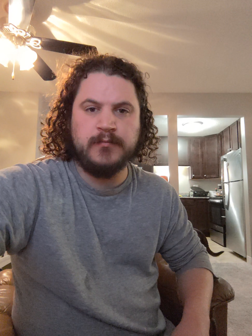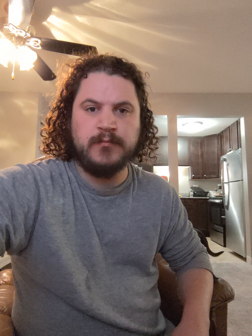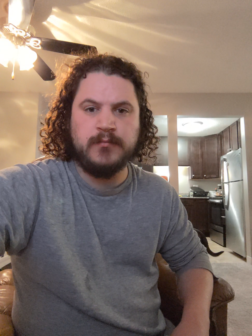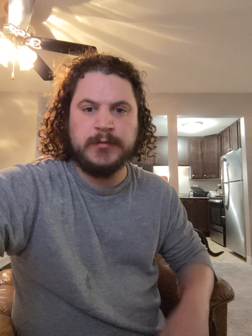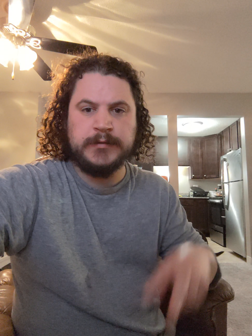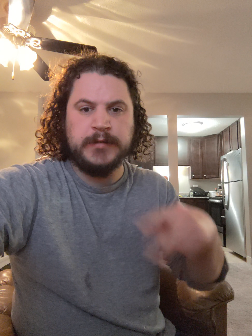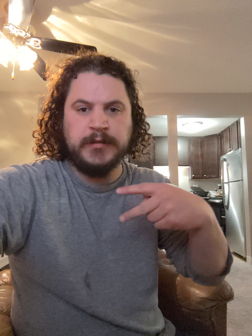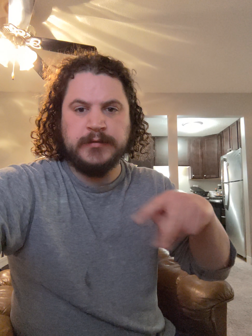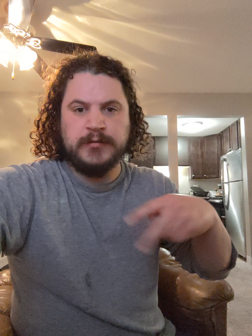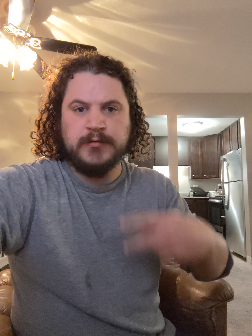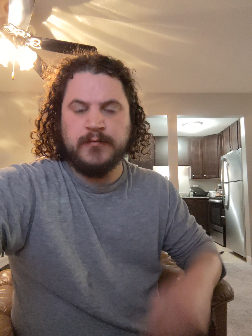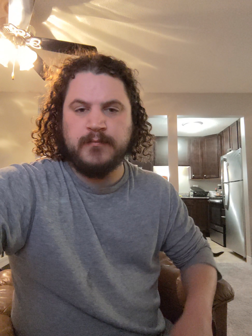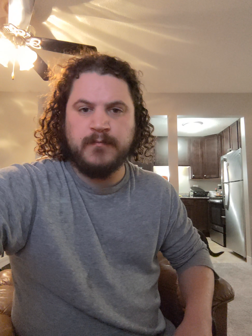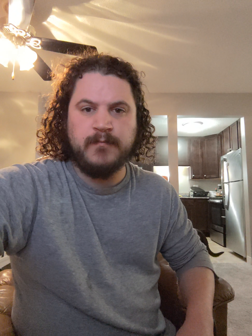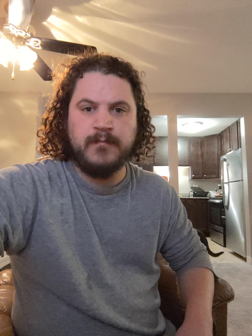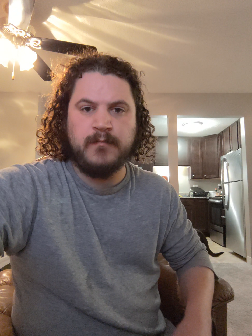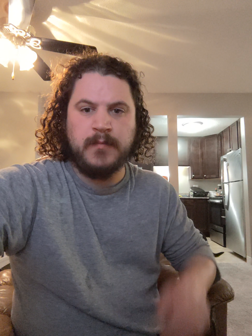dance